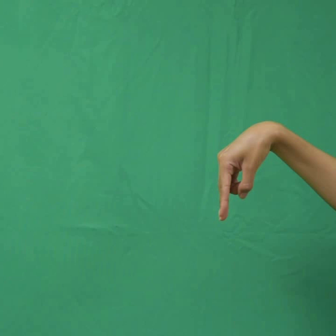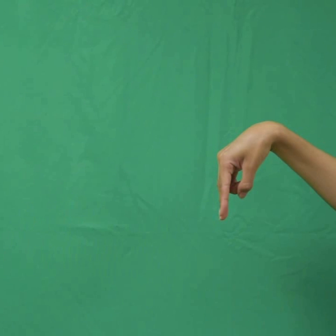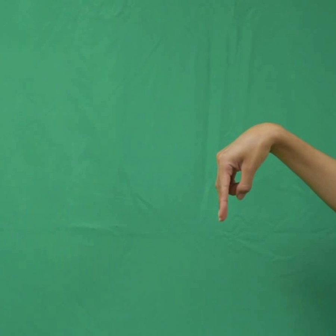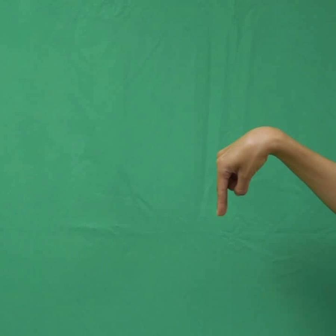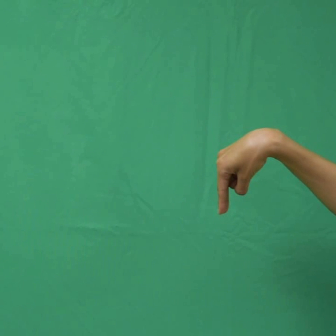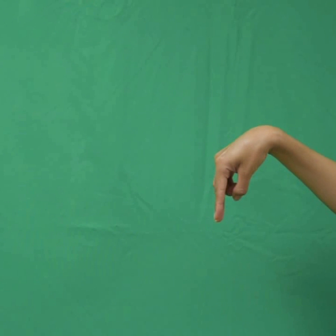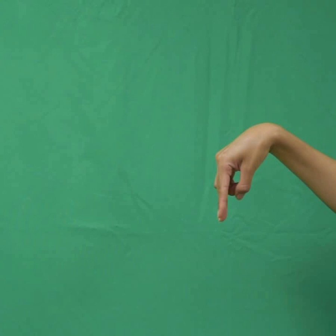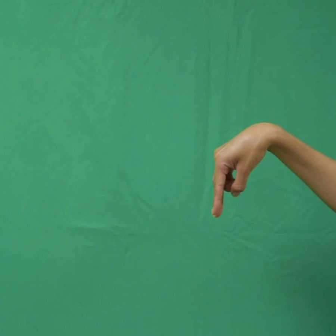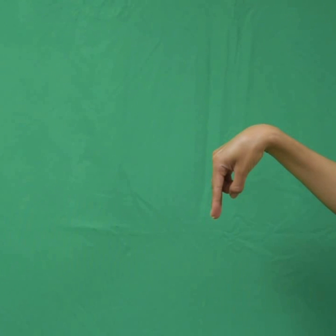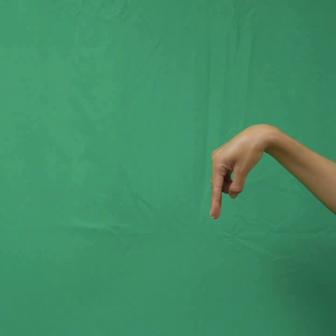Ñ